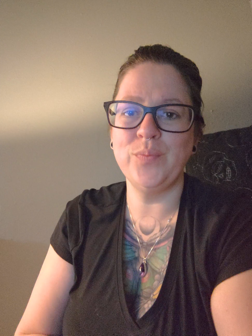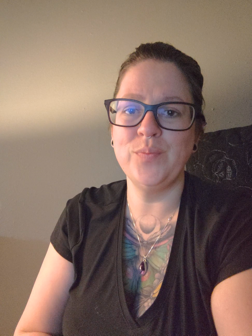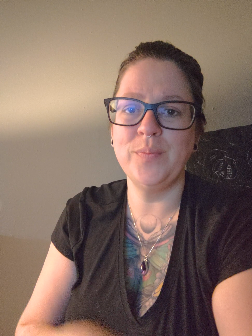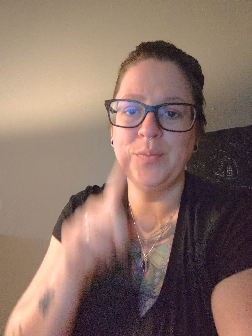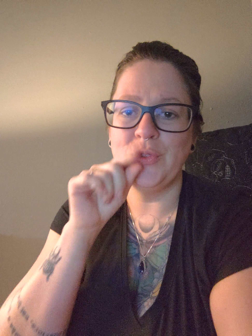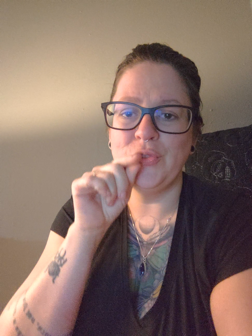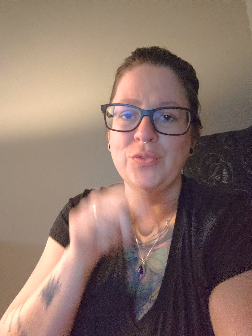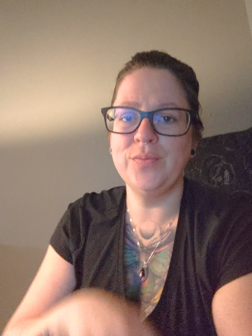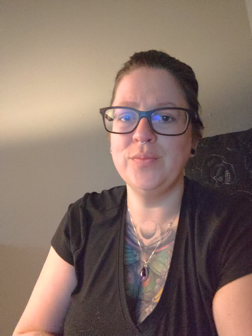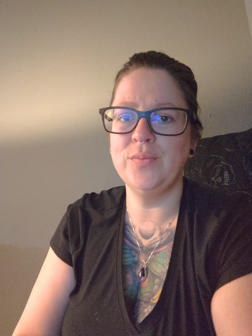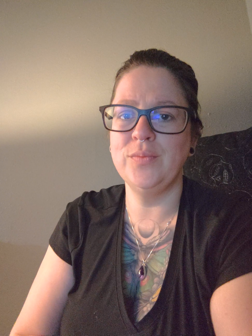bird